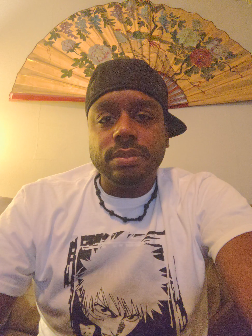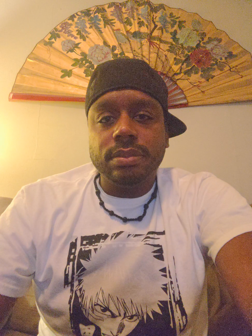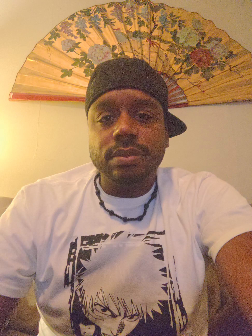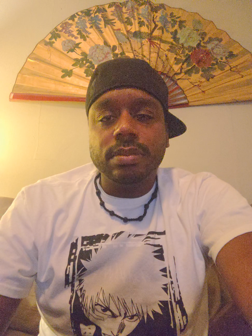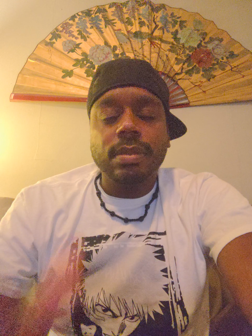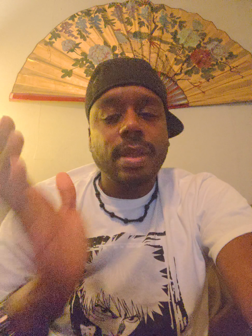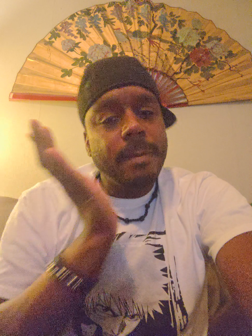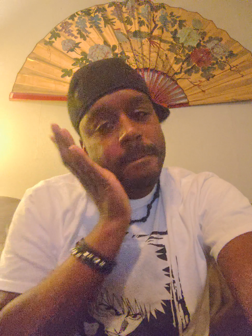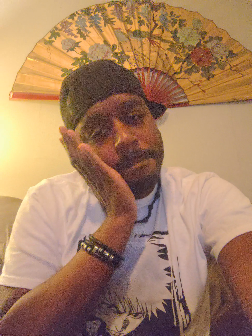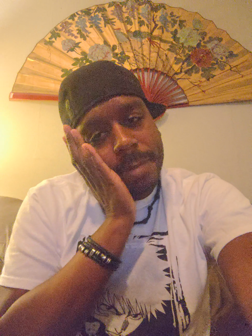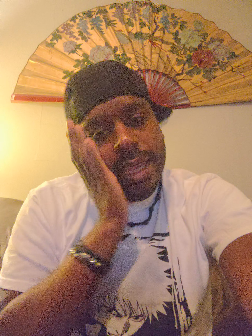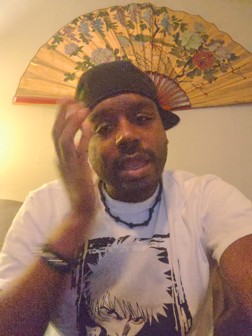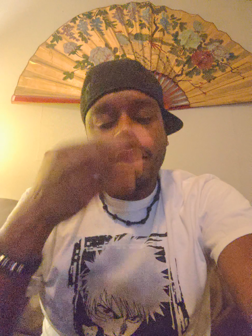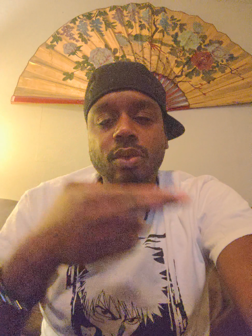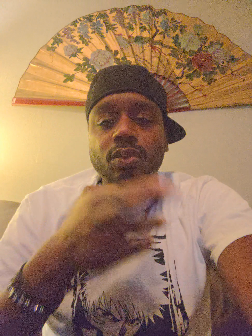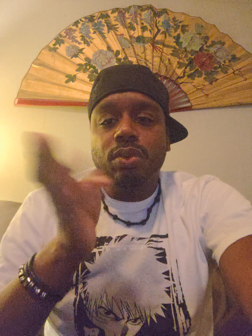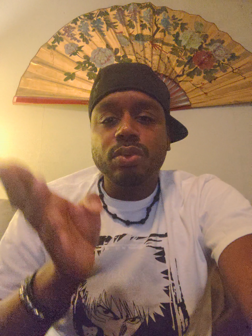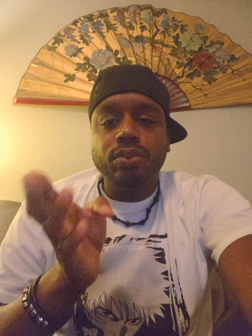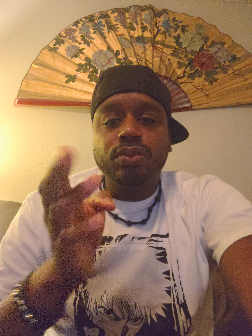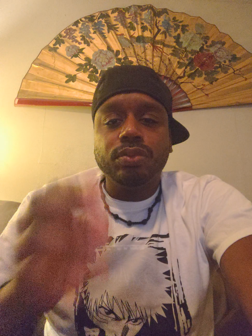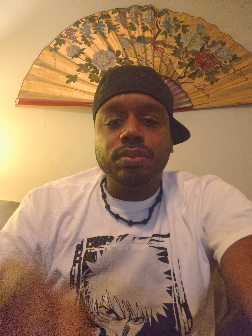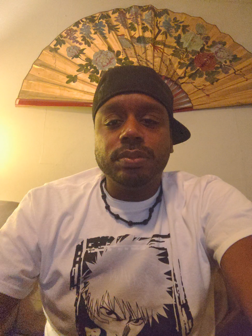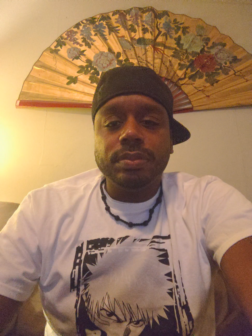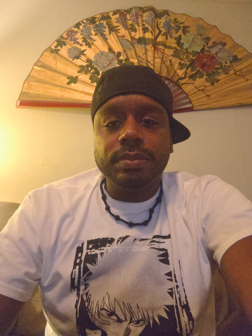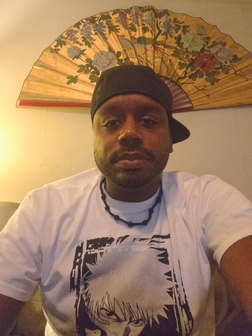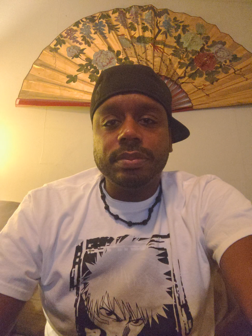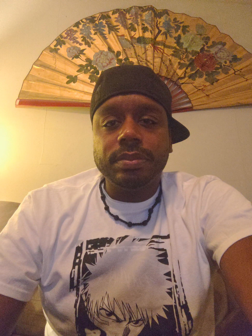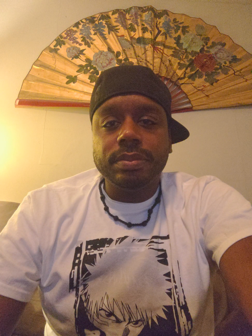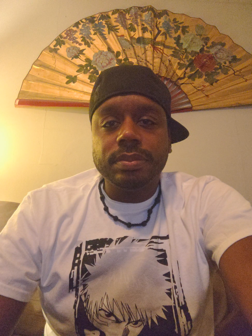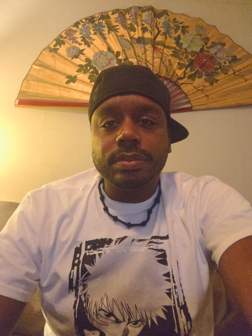bedroom